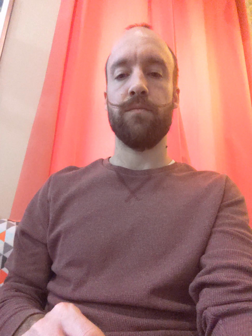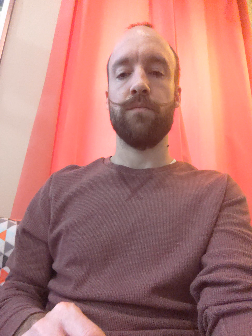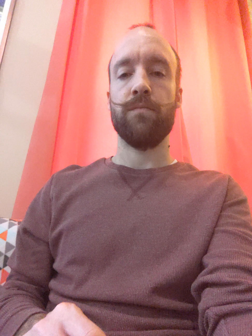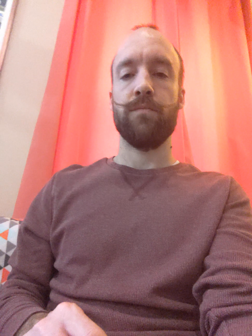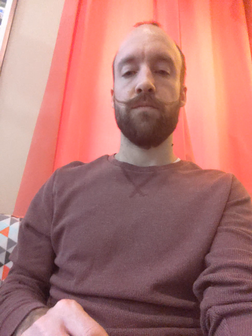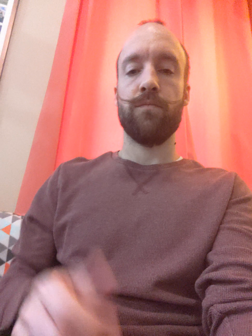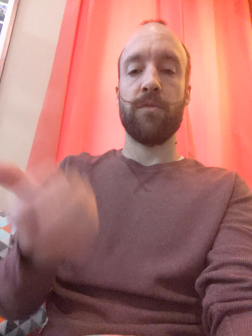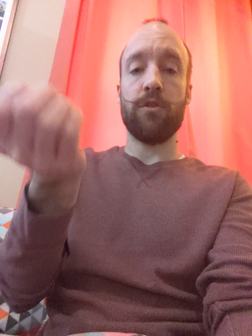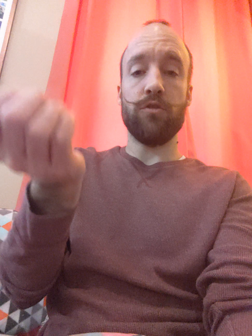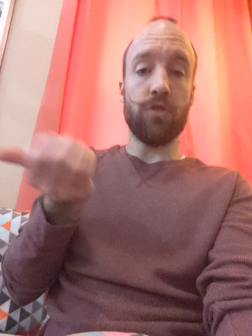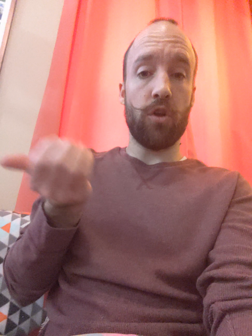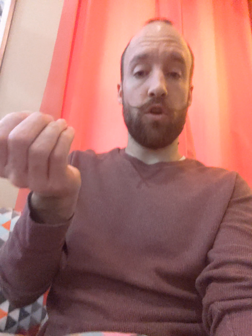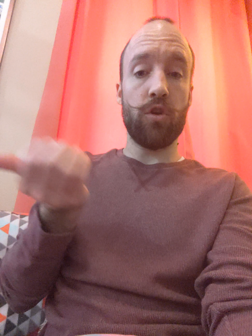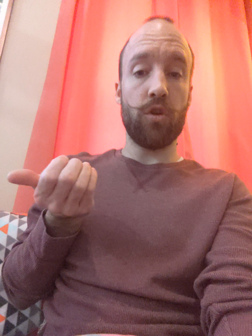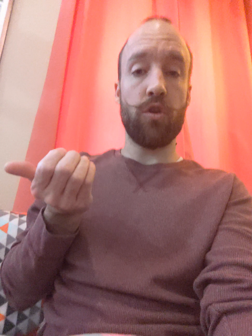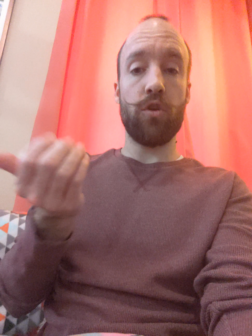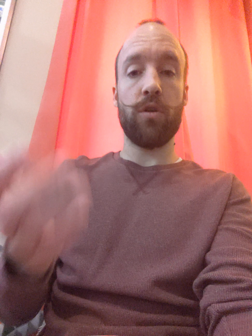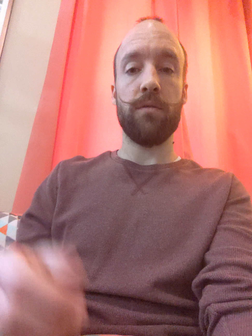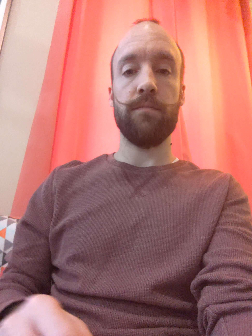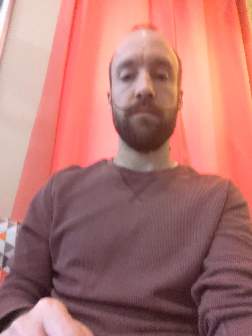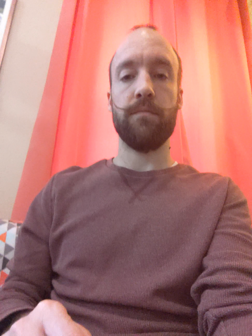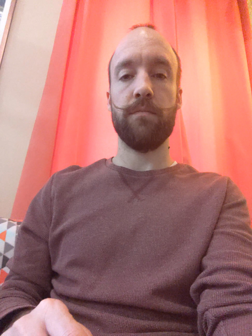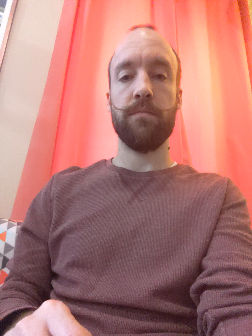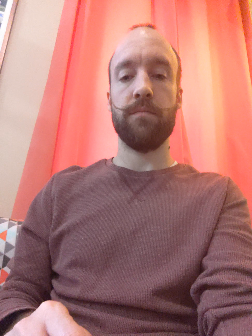drawer